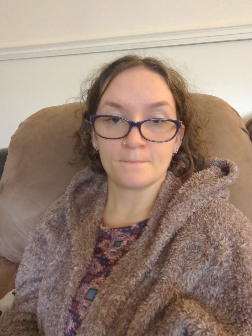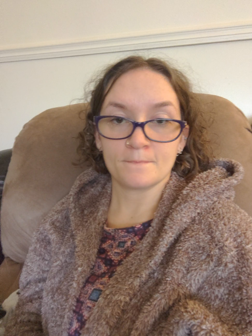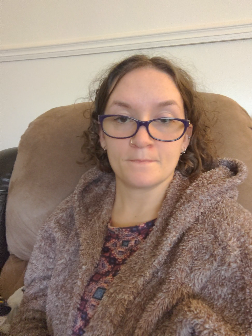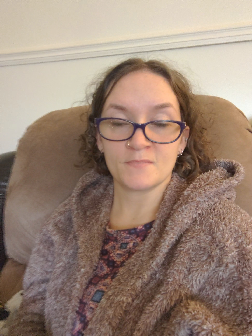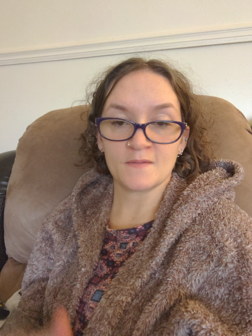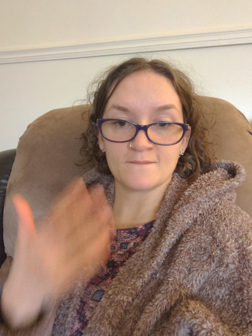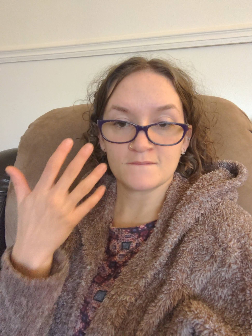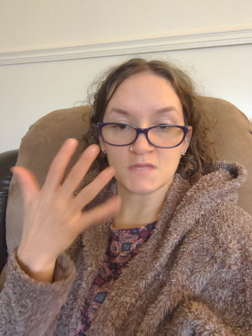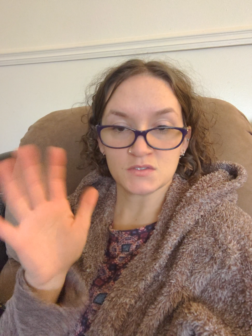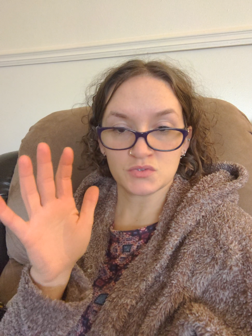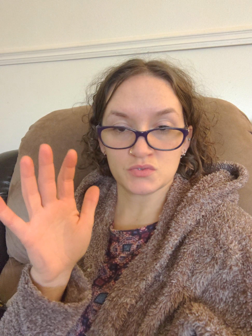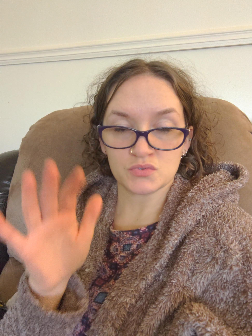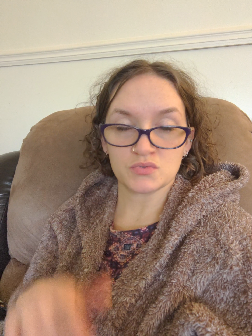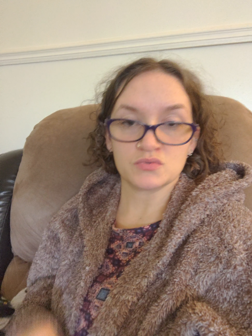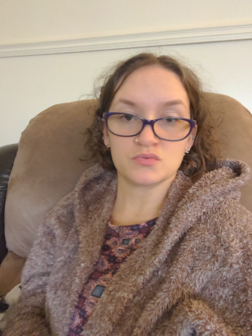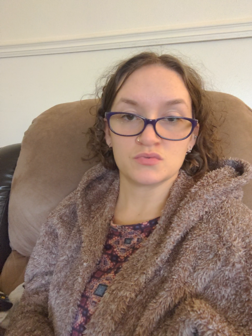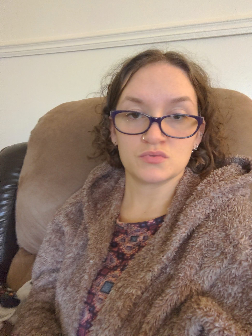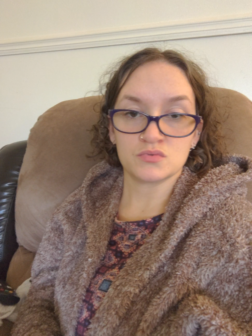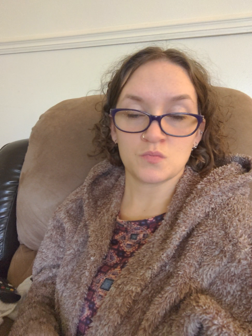finish